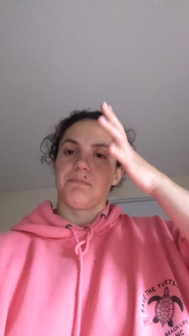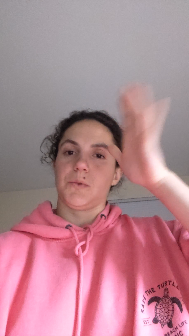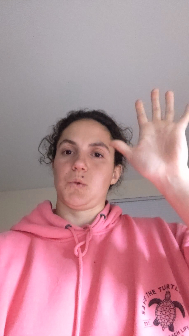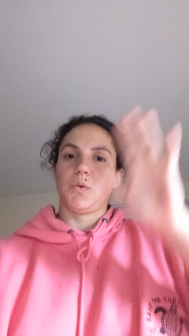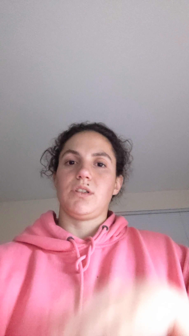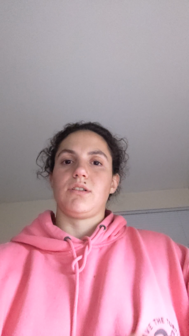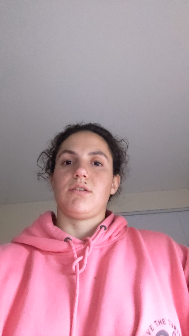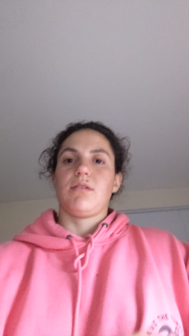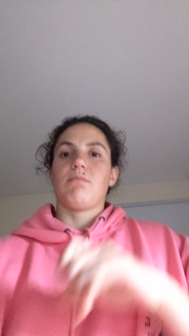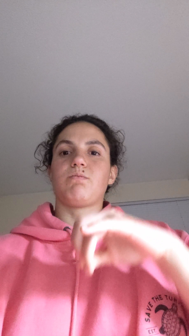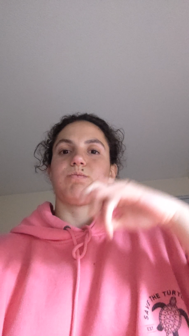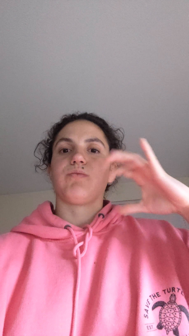bubbles